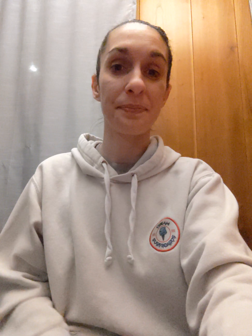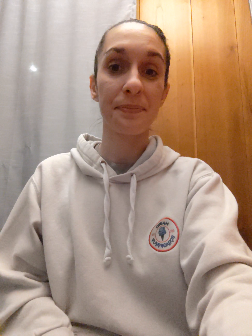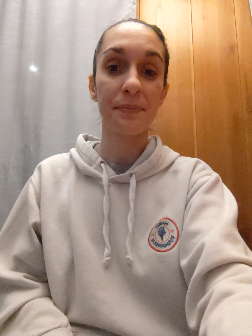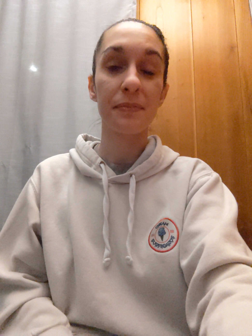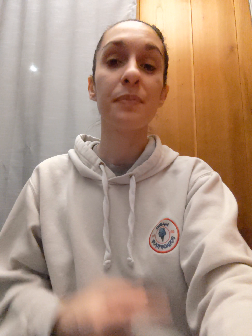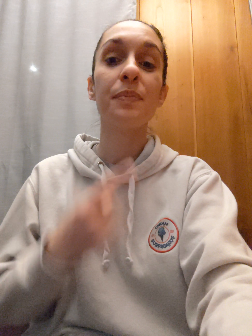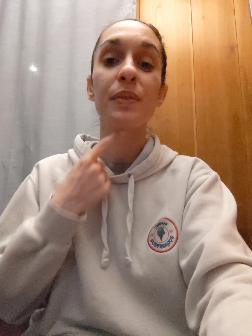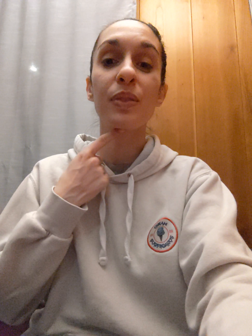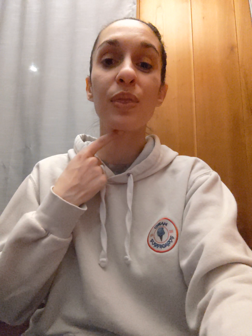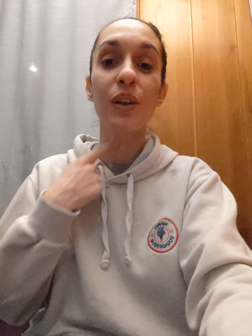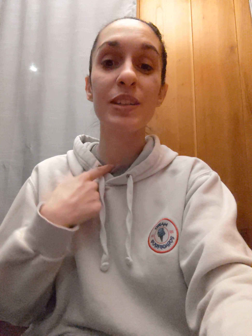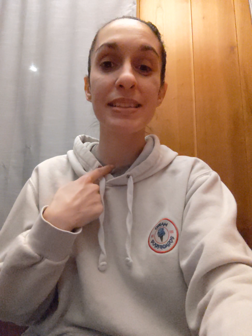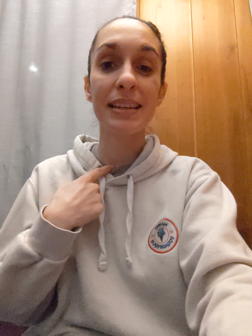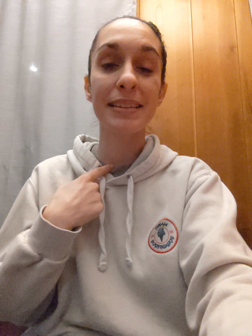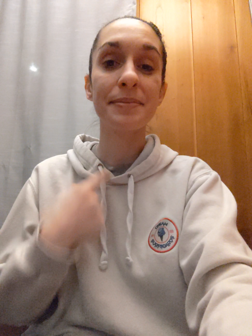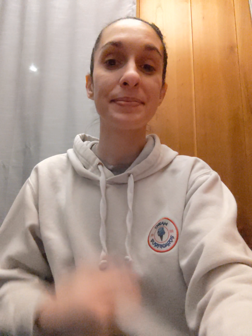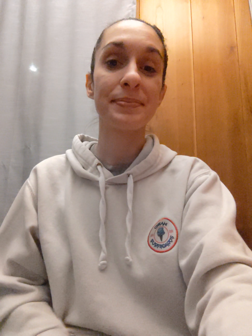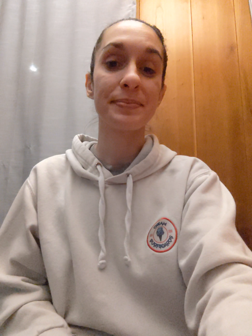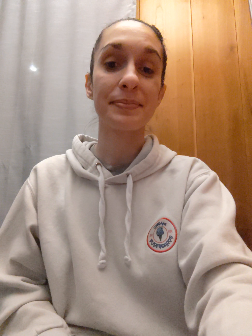thirsty